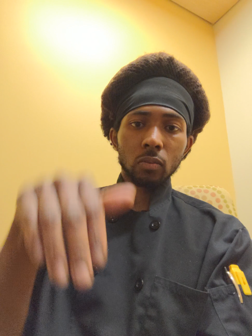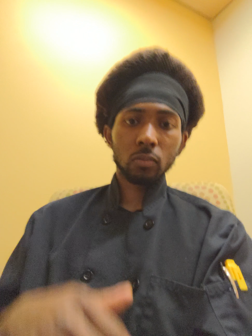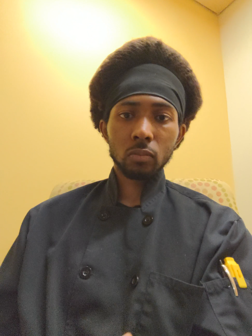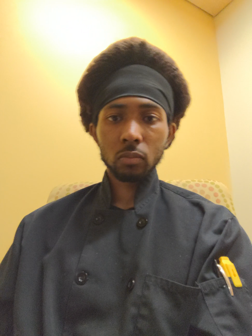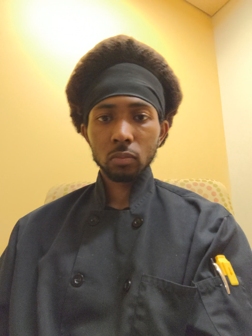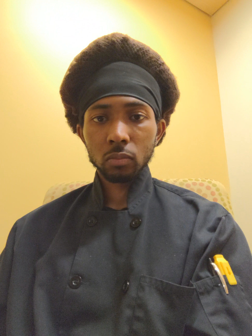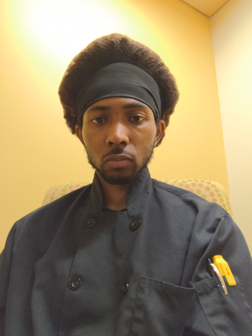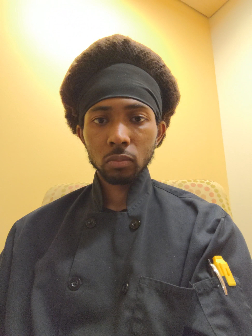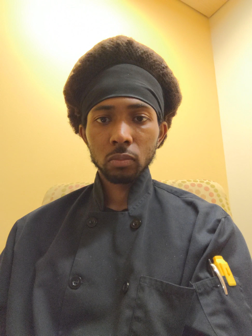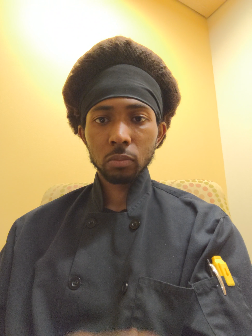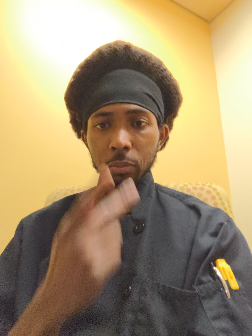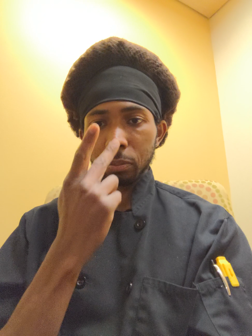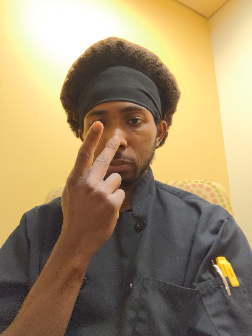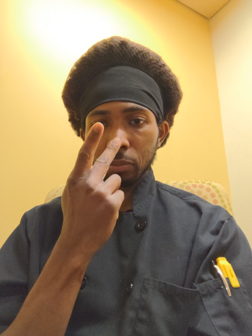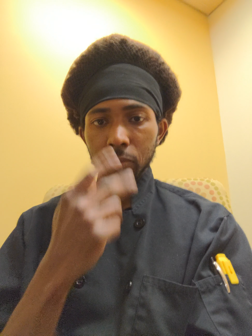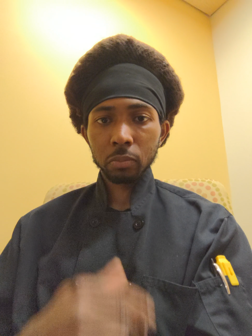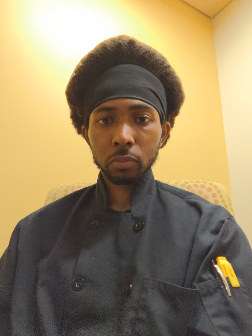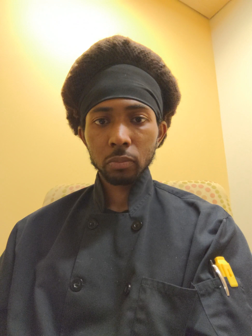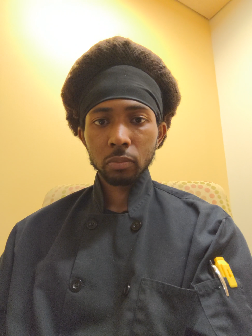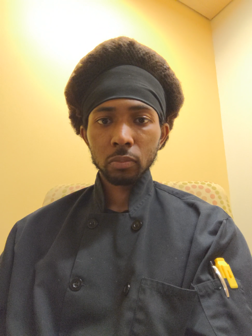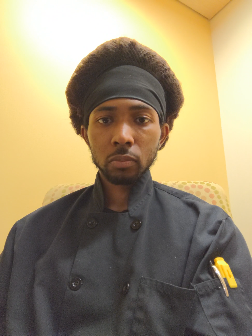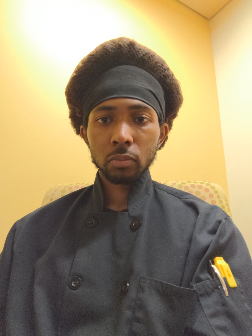penis